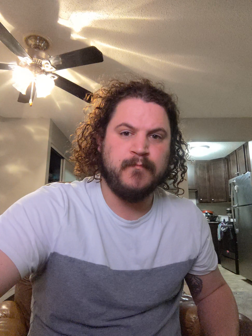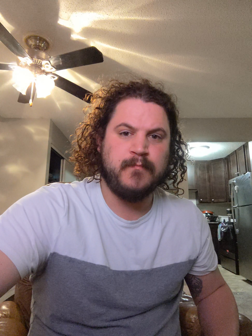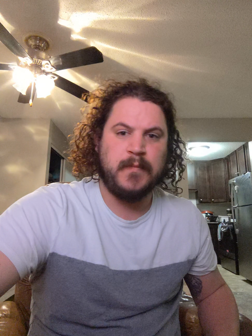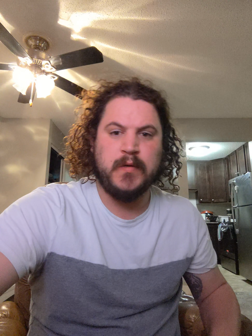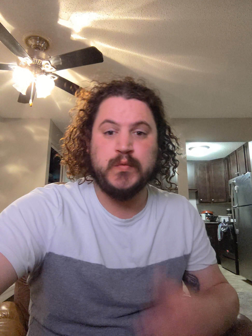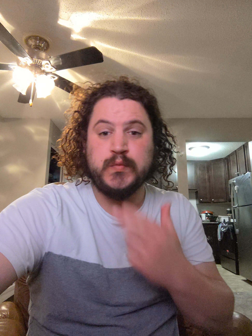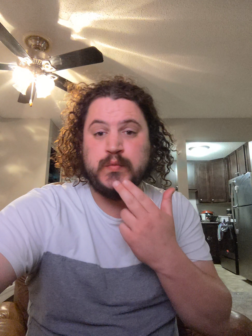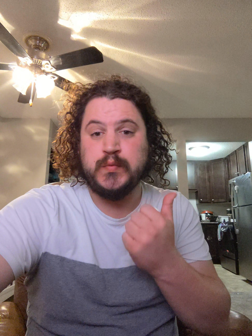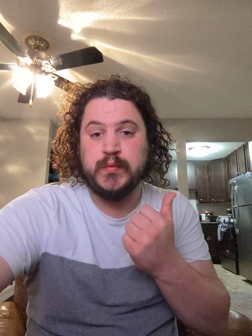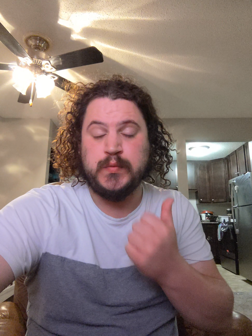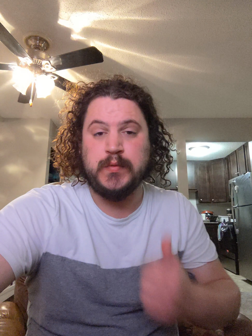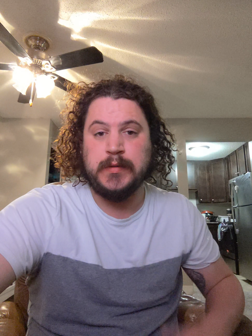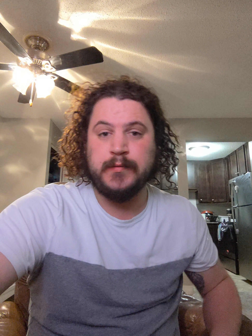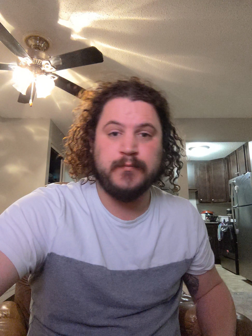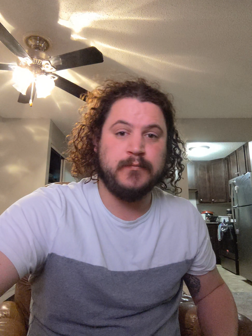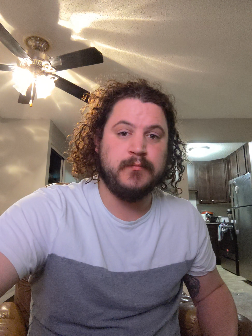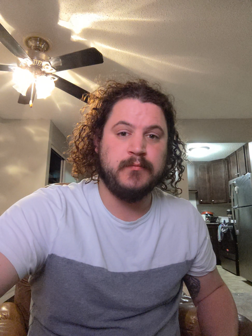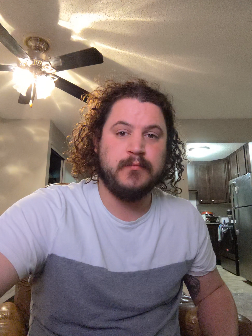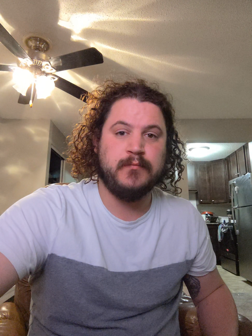cute